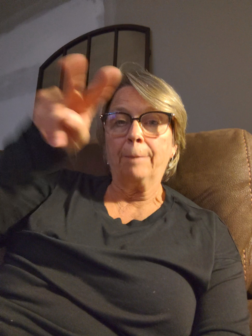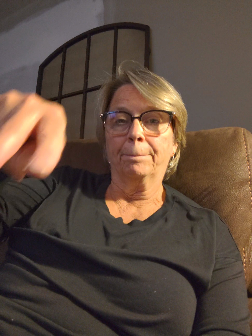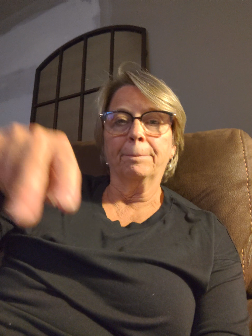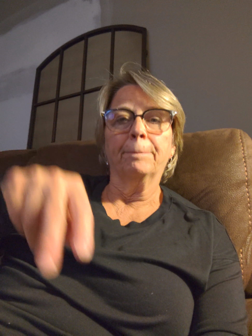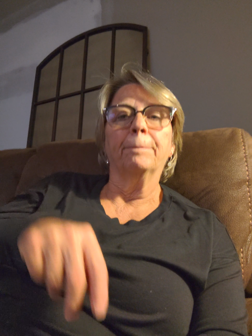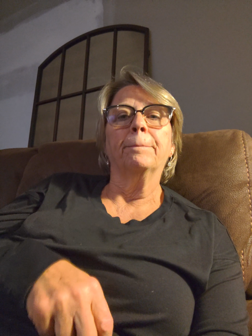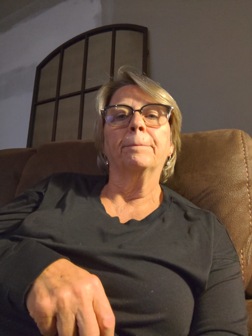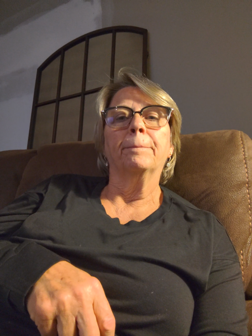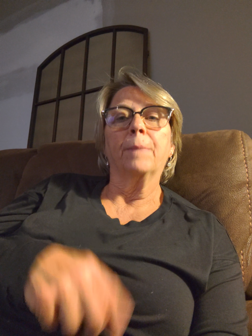jump